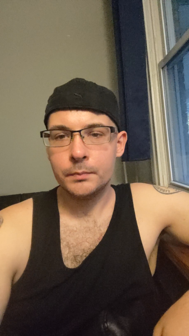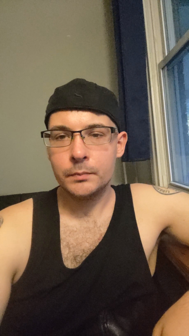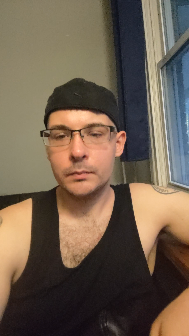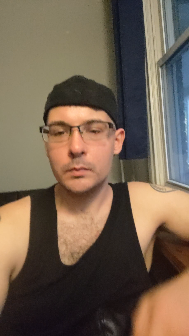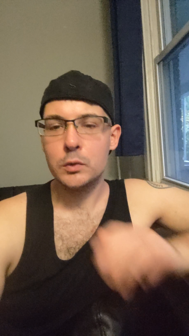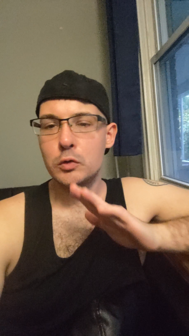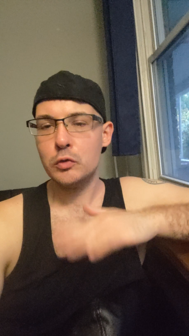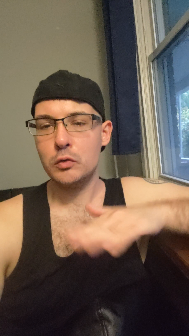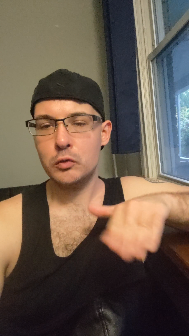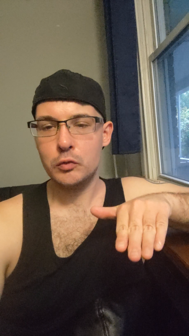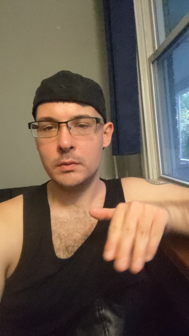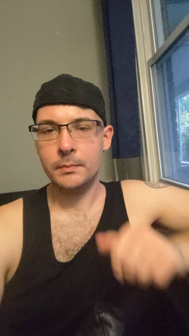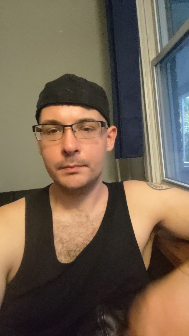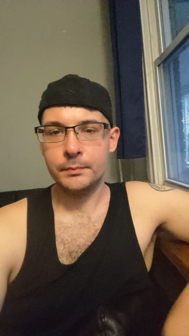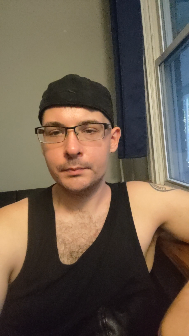children